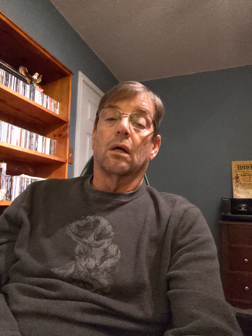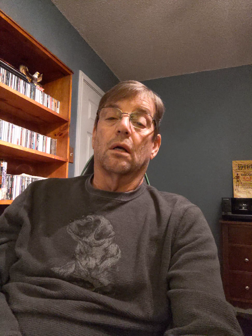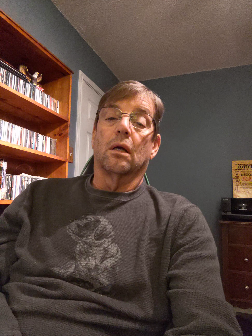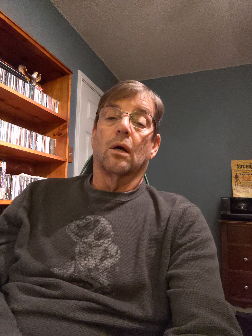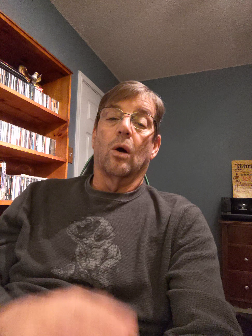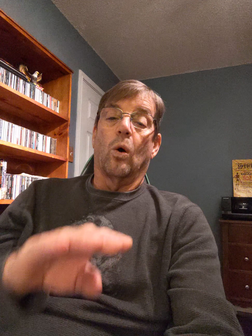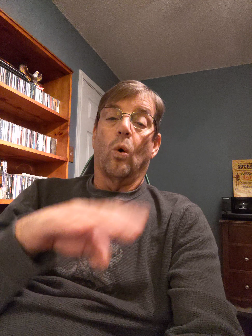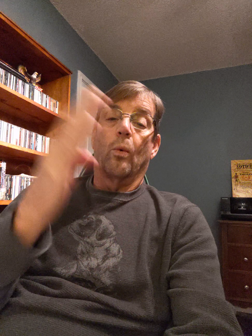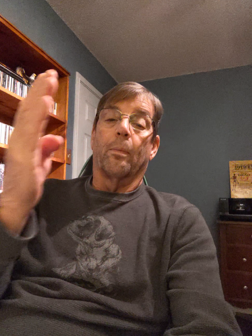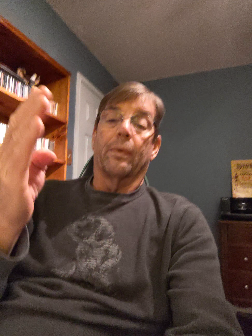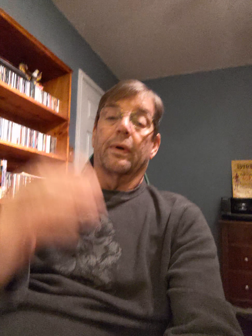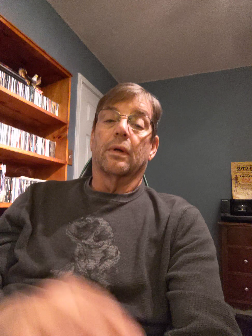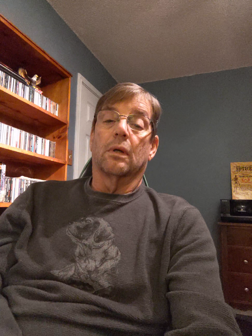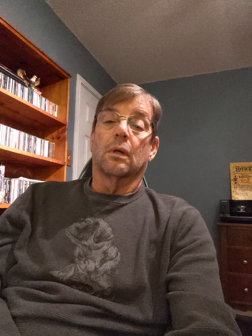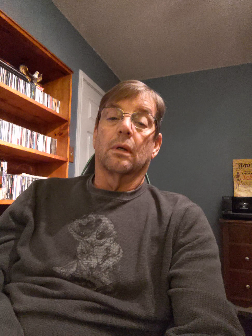open